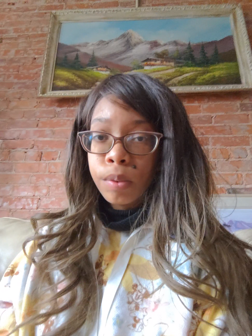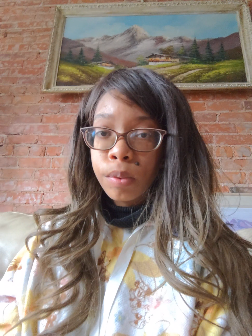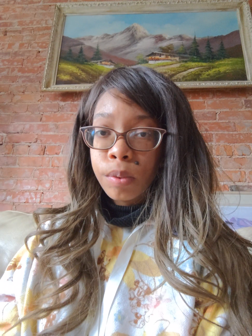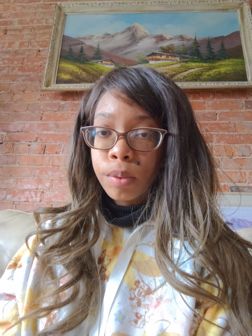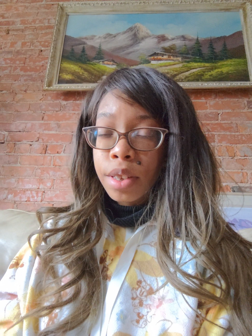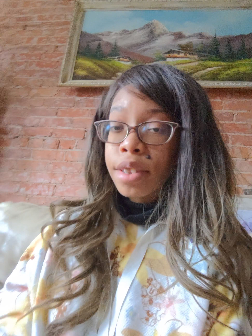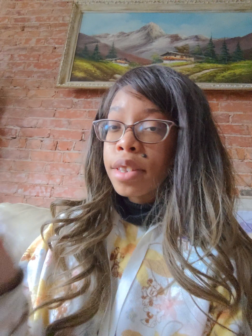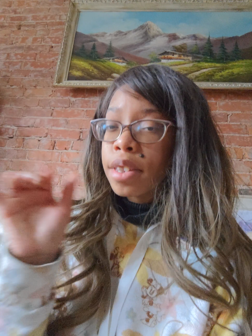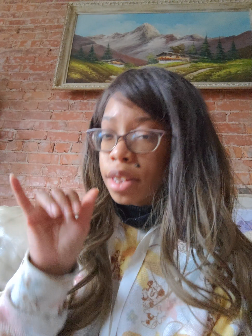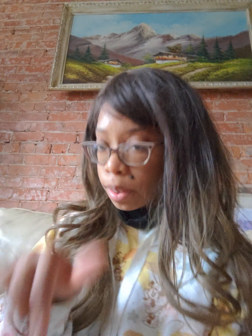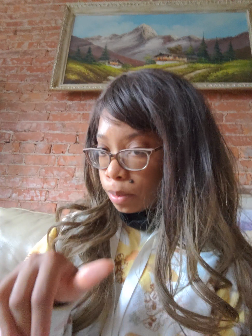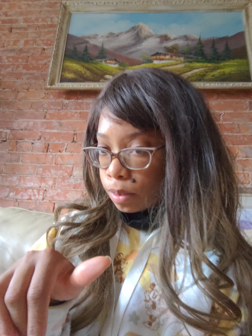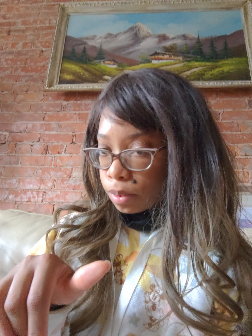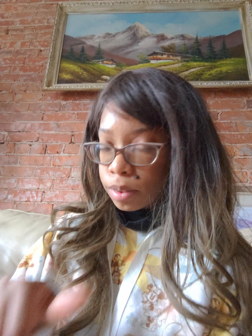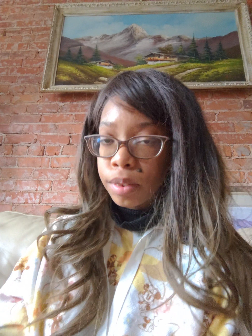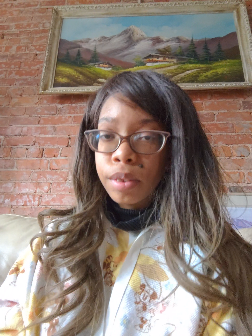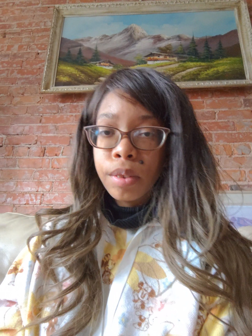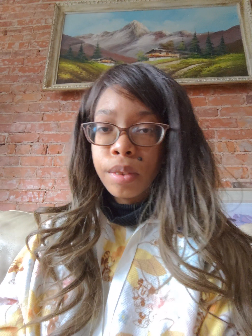same